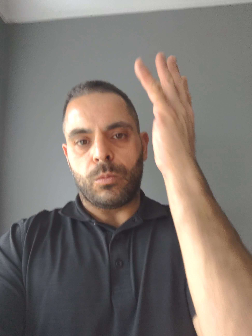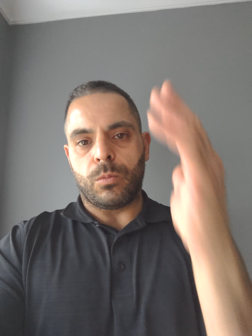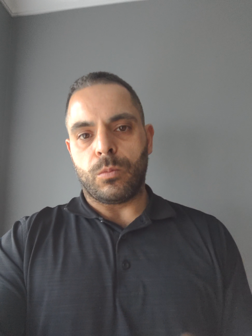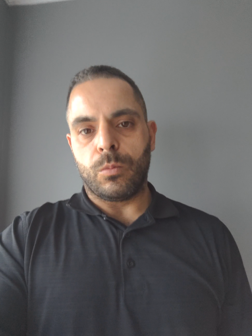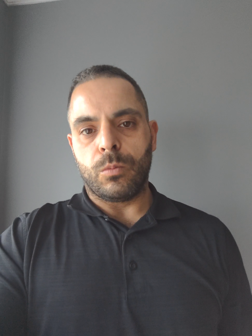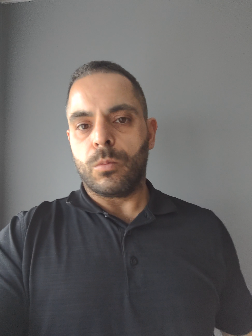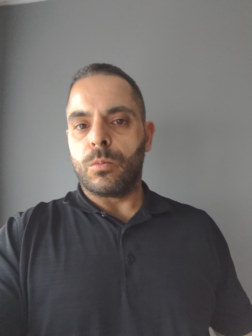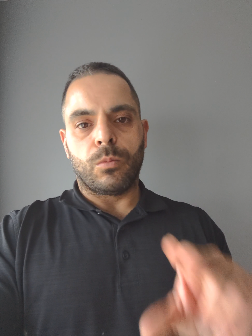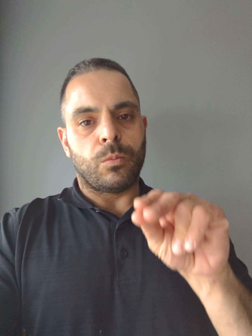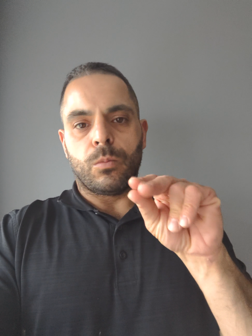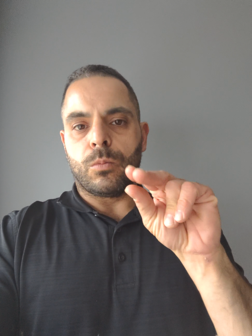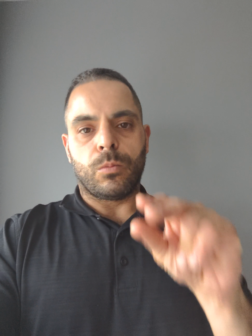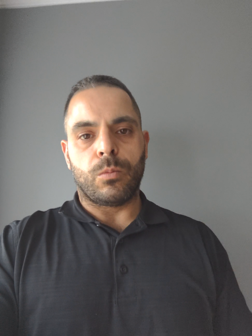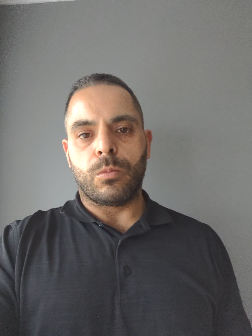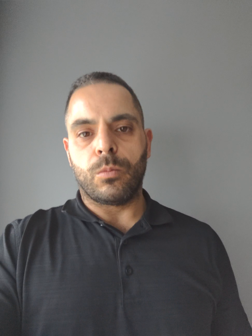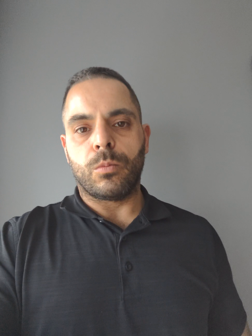no